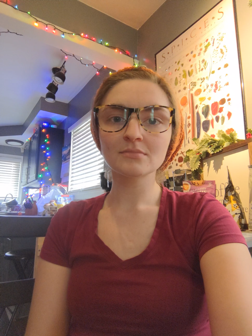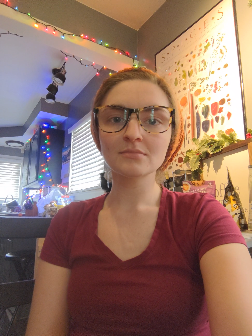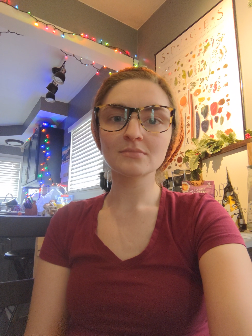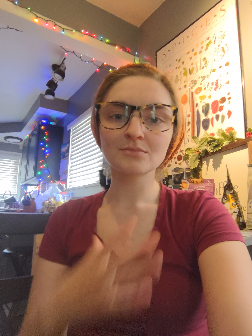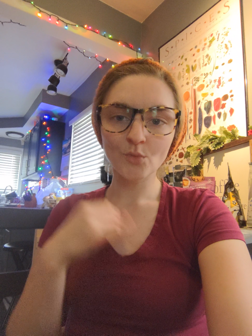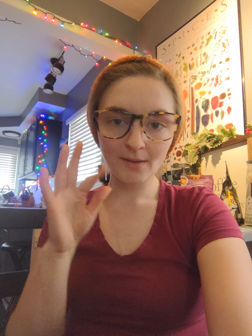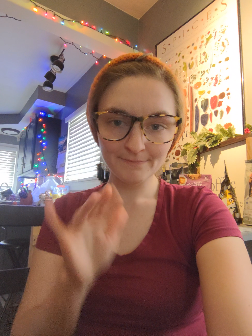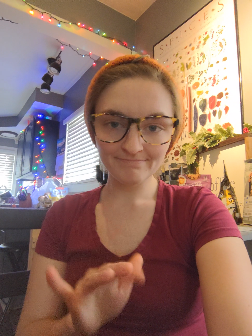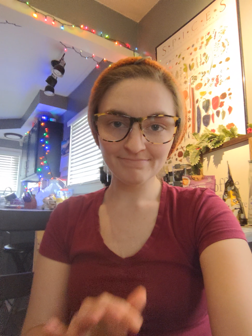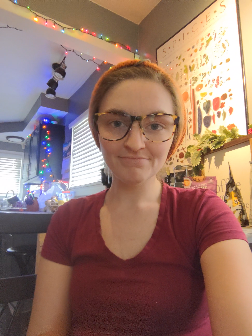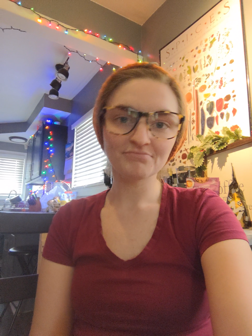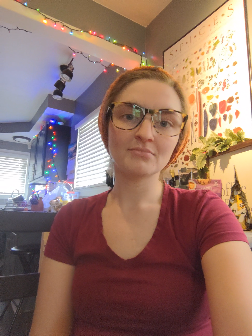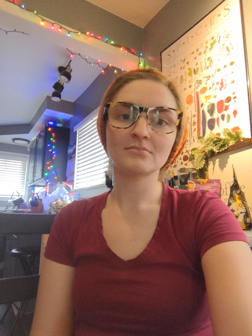snow